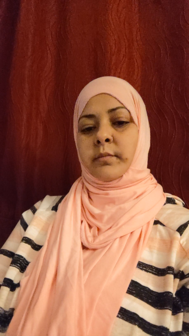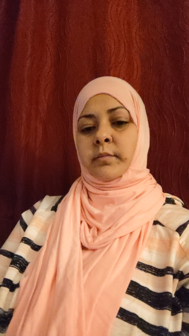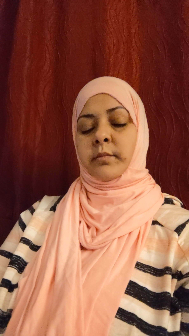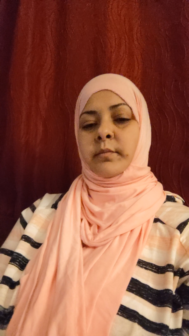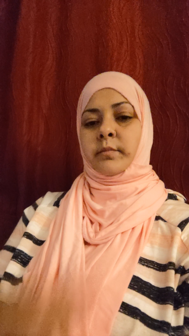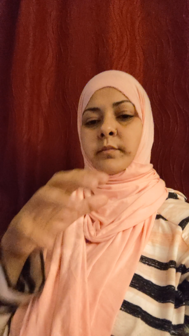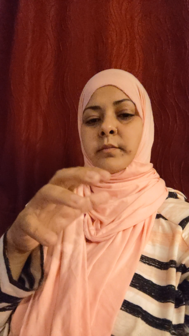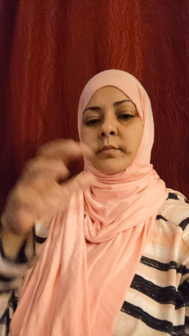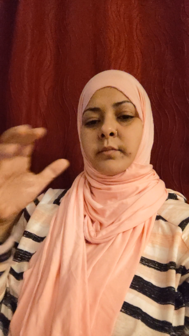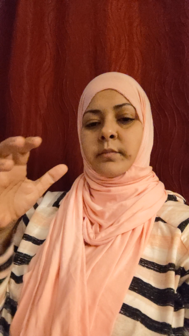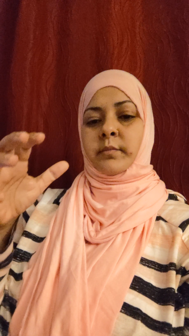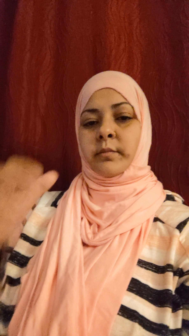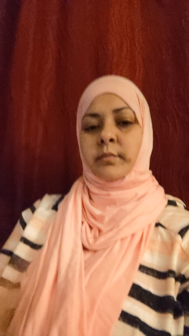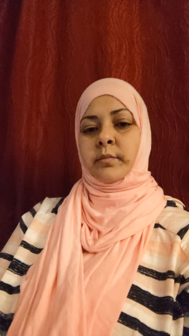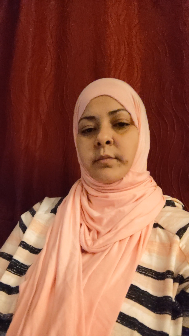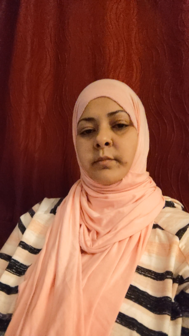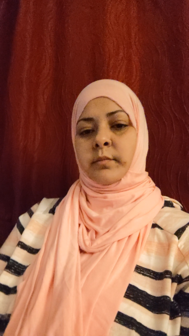much